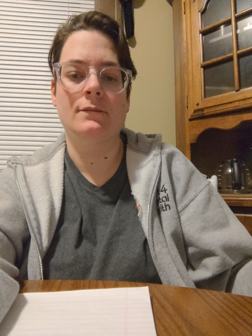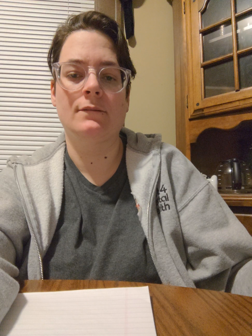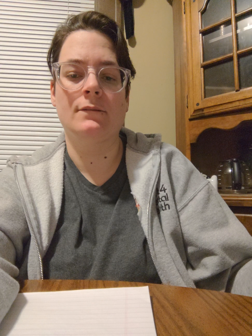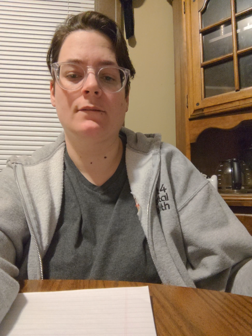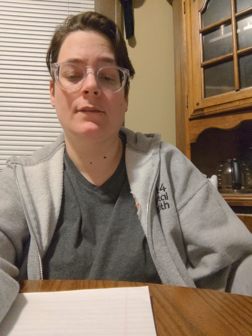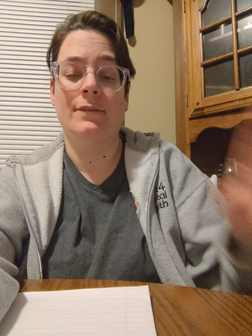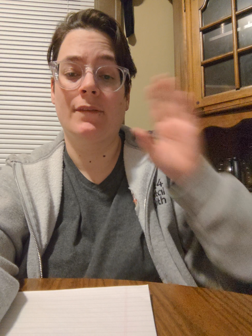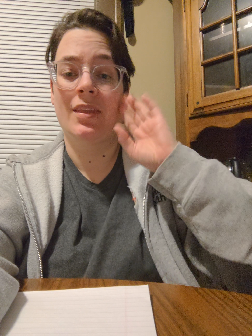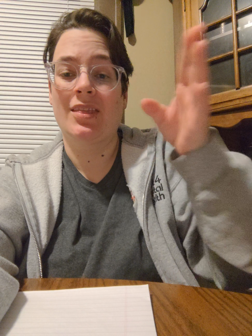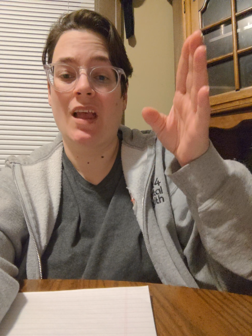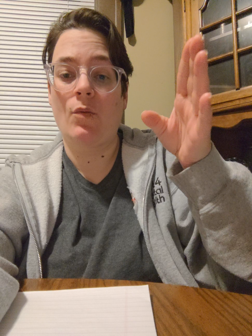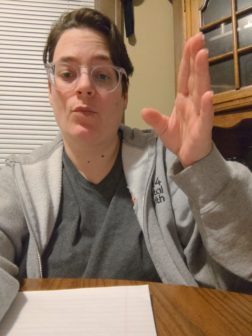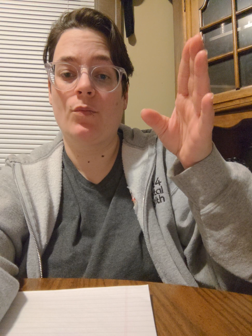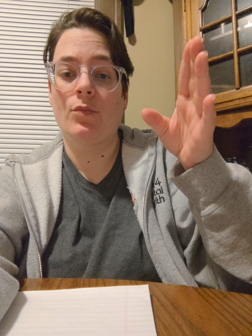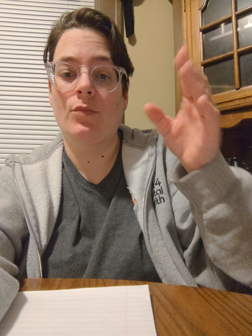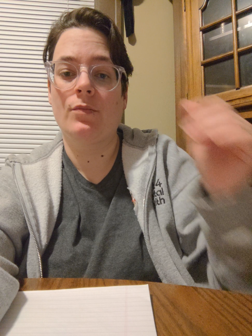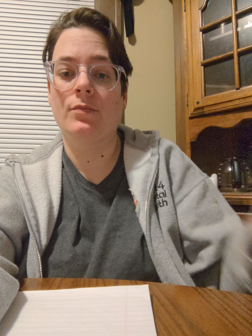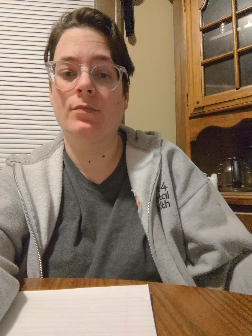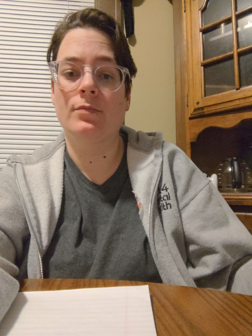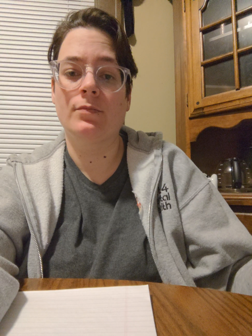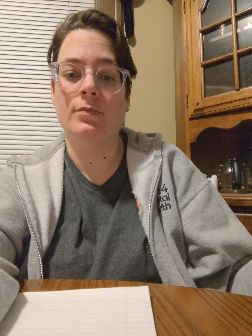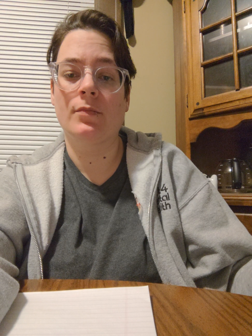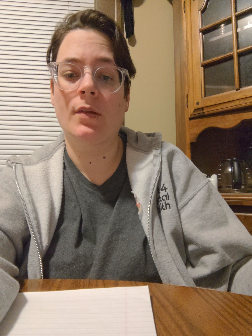hello